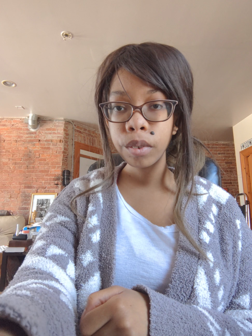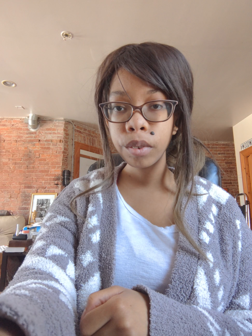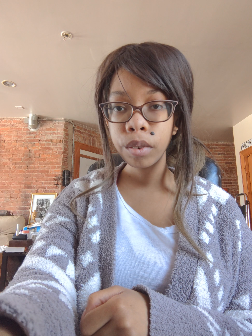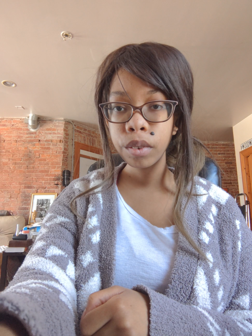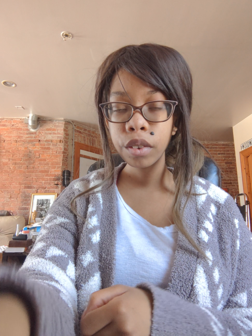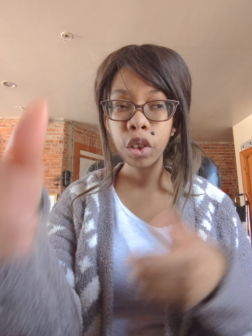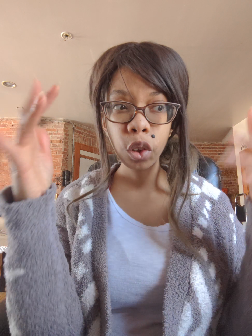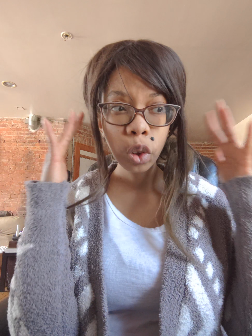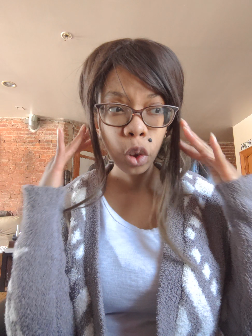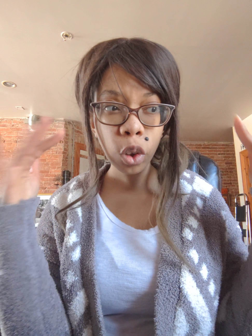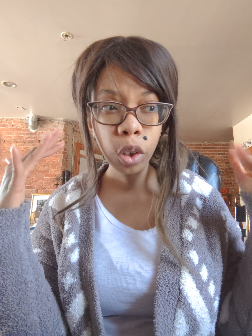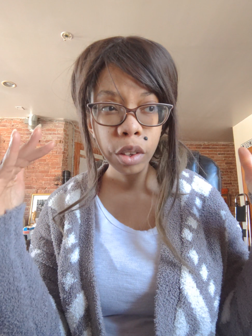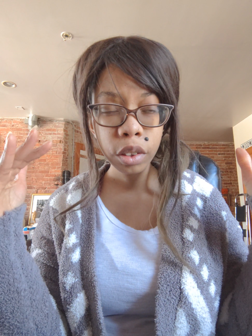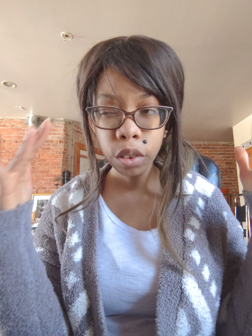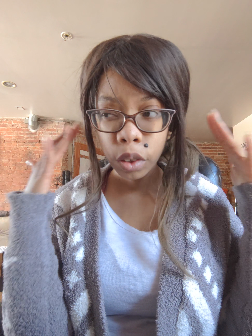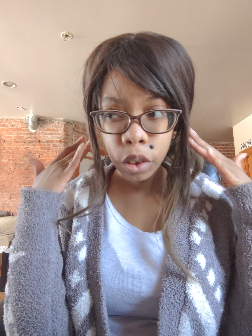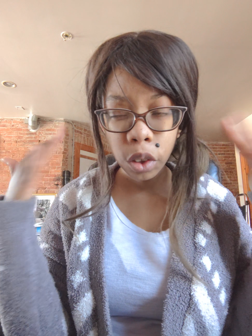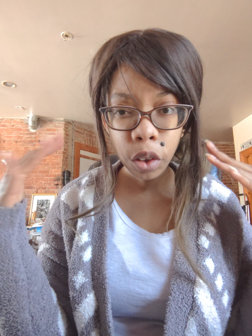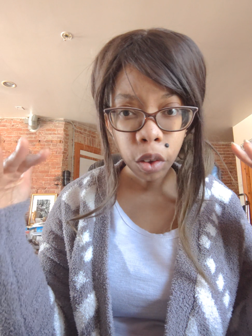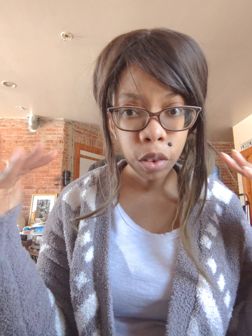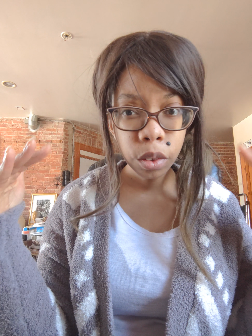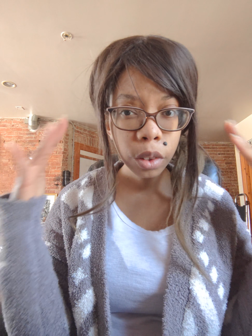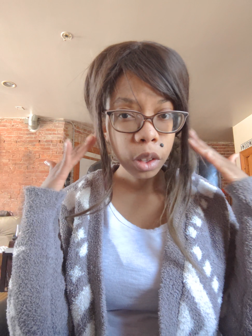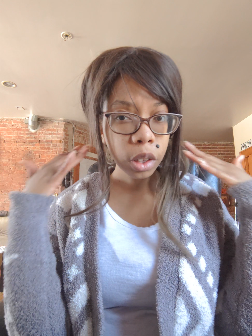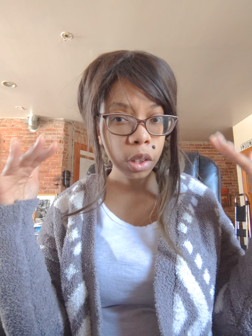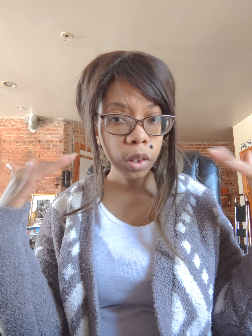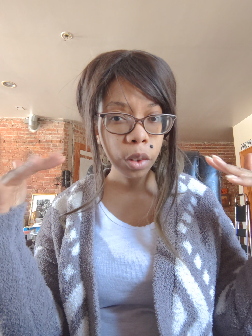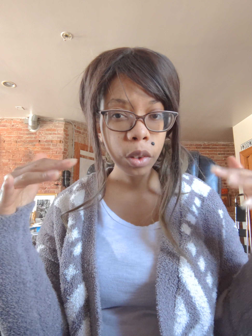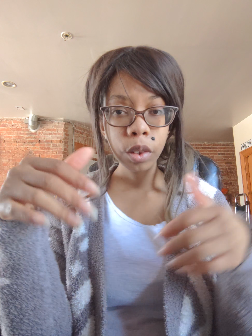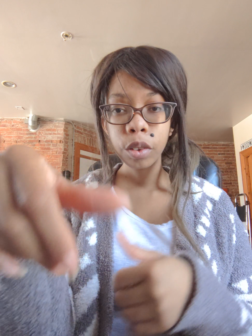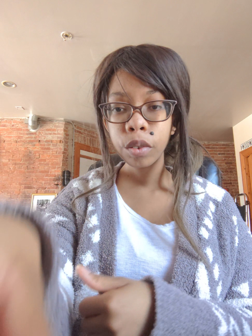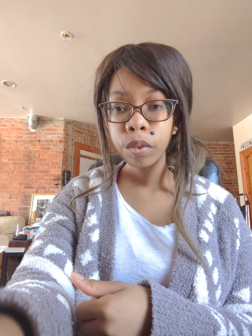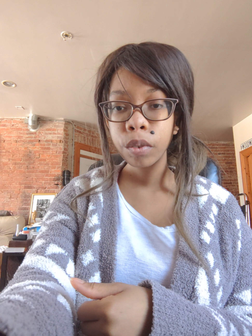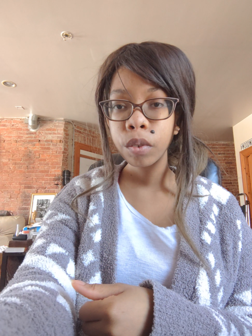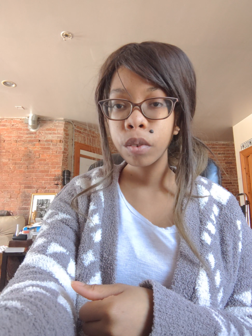noisy